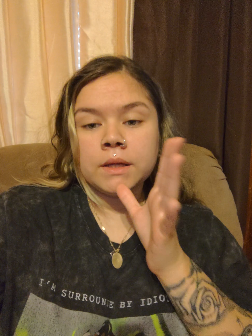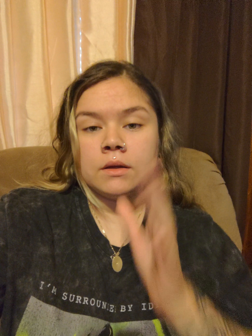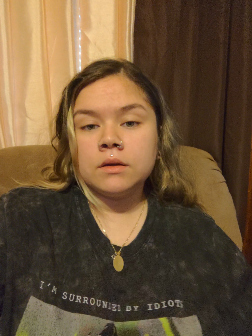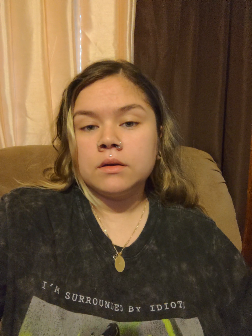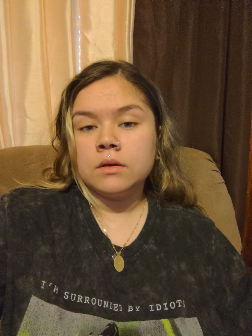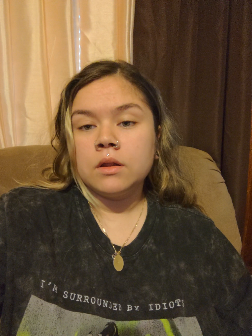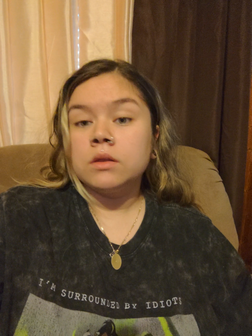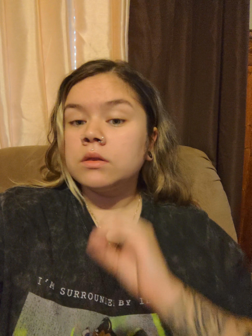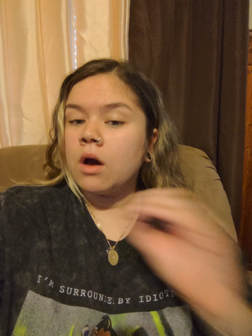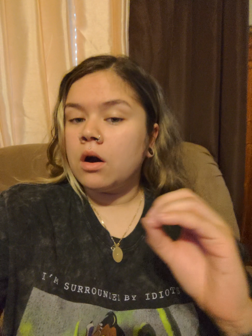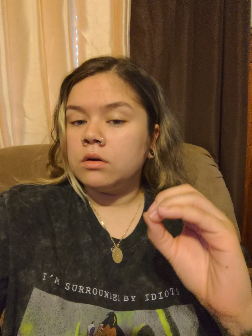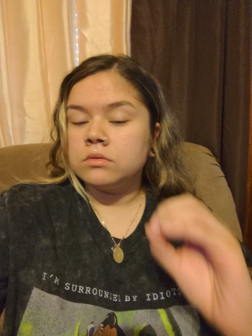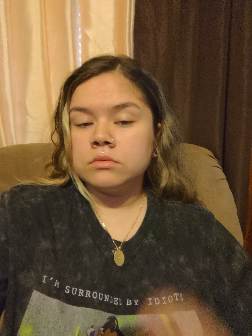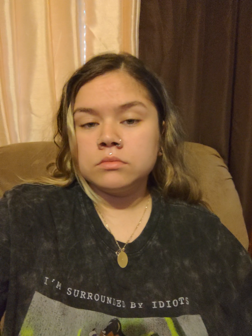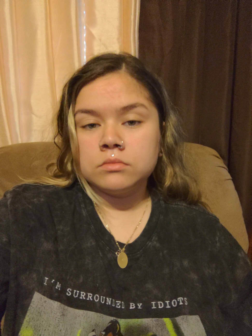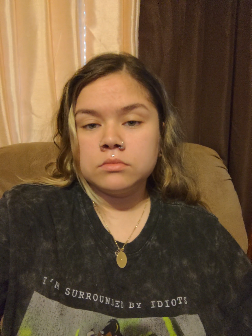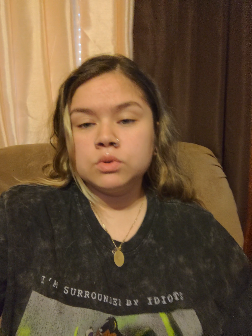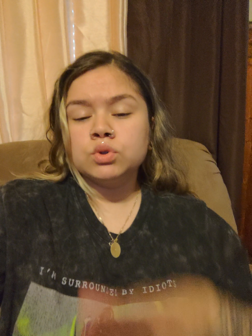none